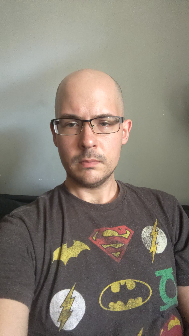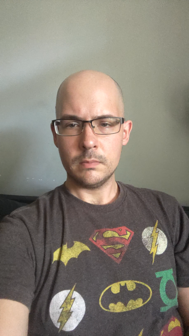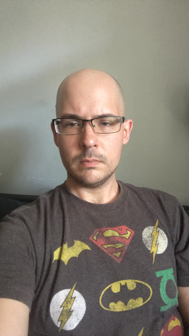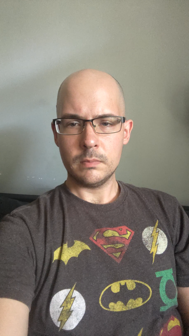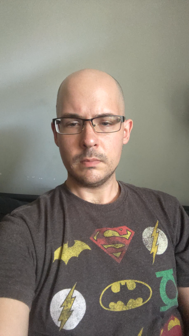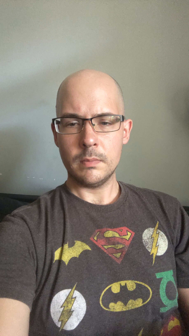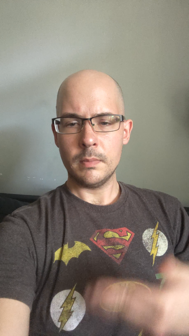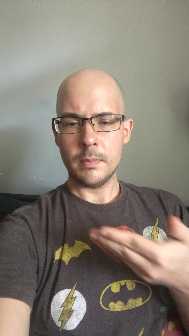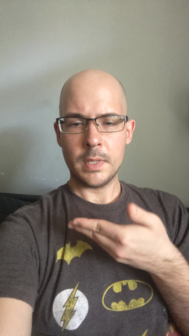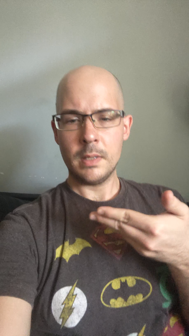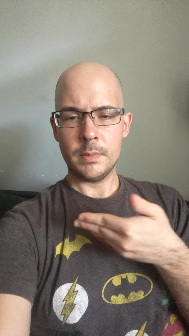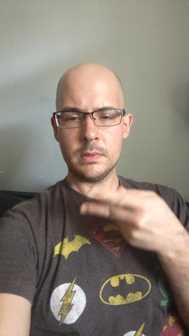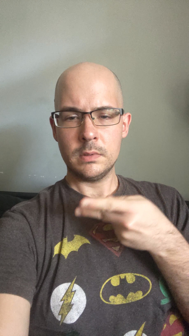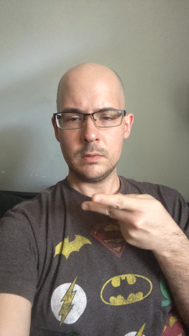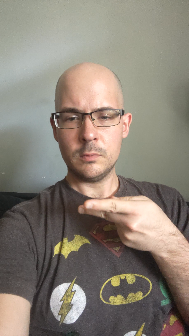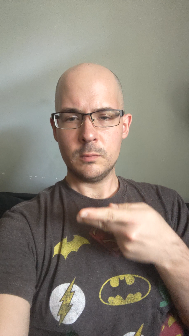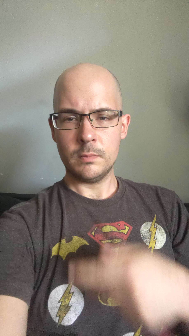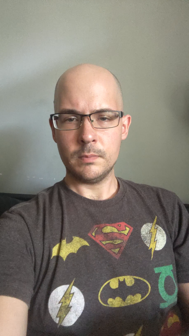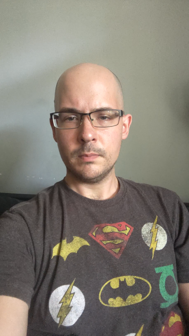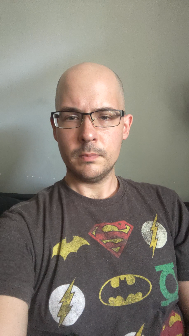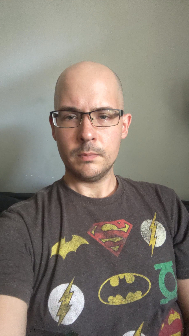babysitter